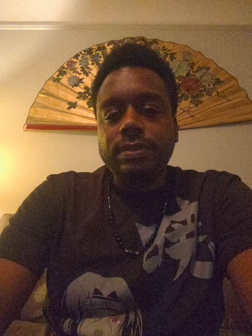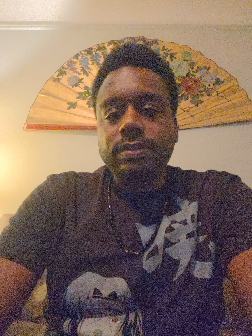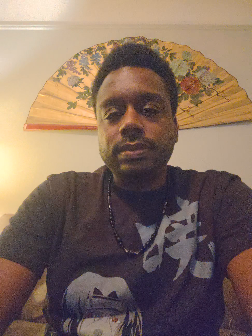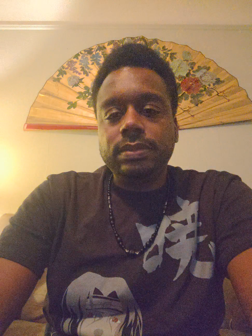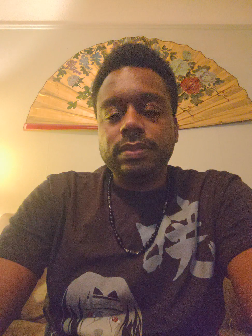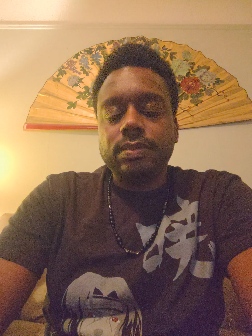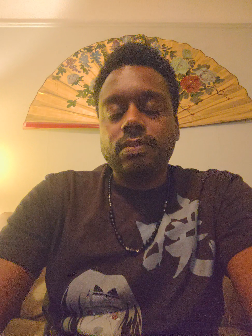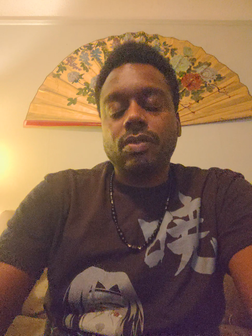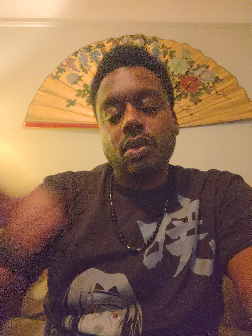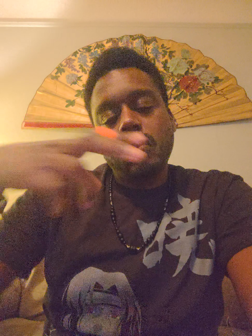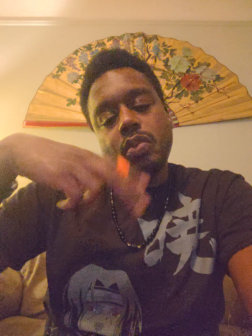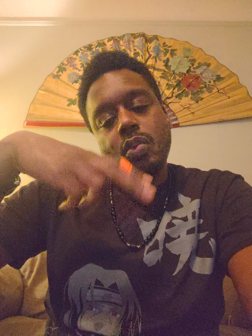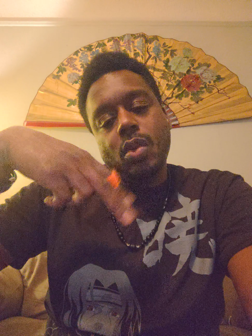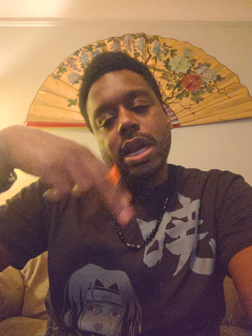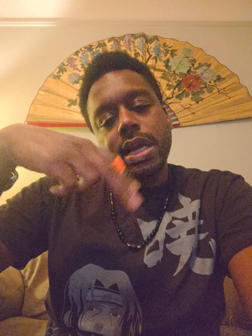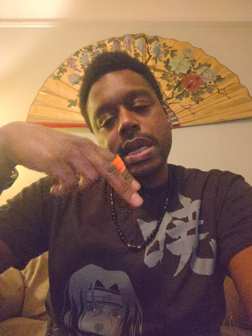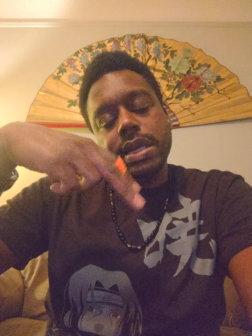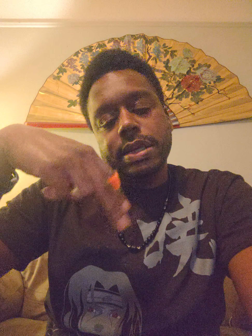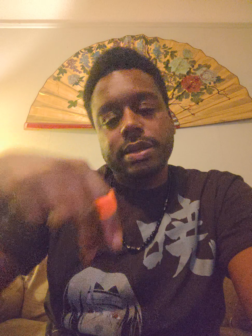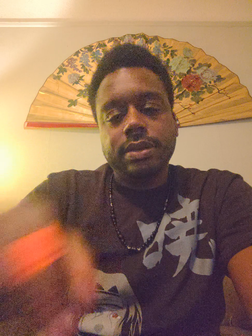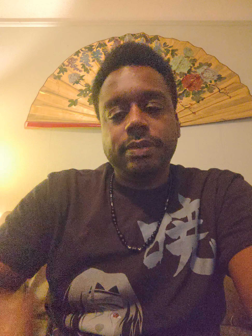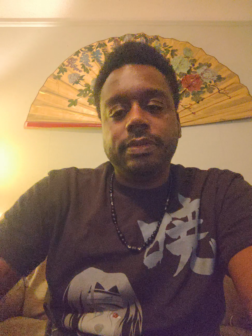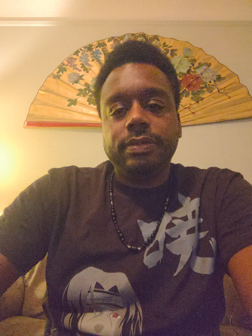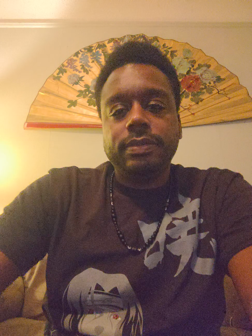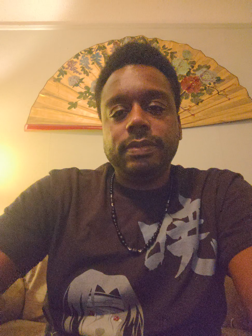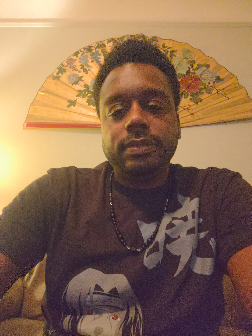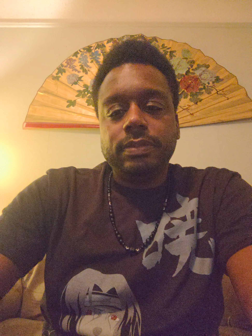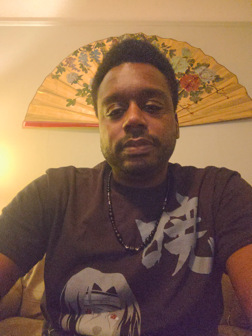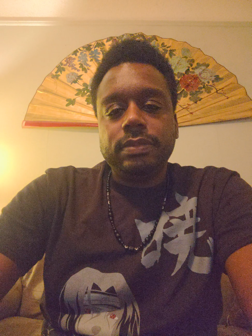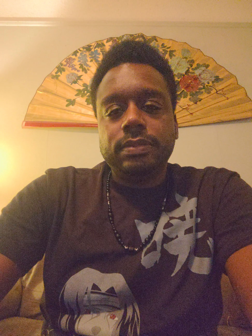read